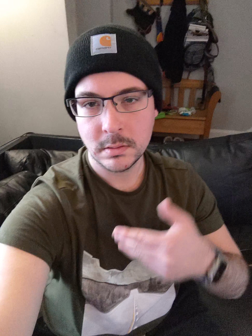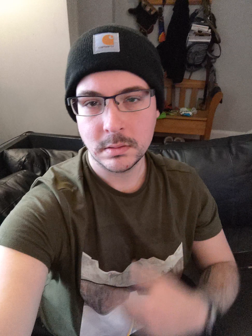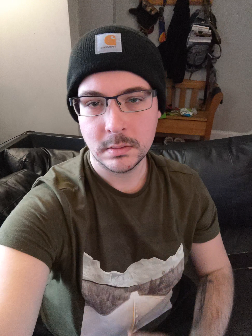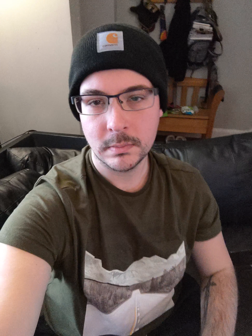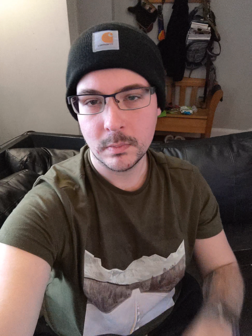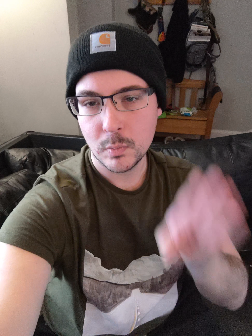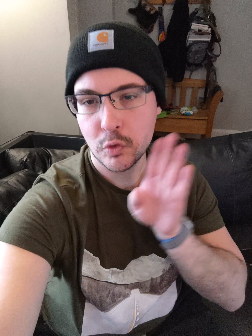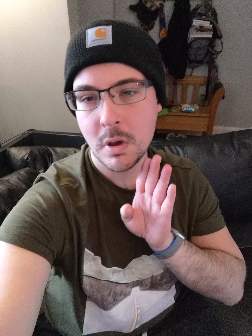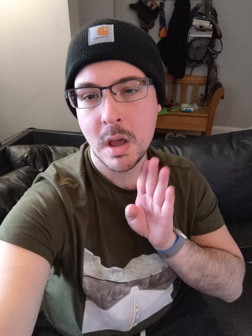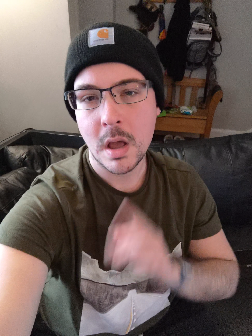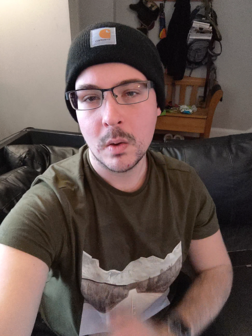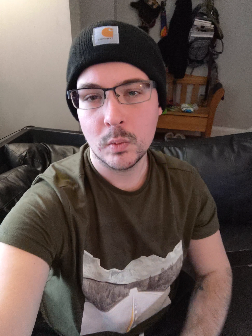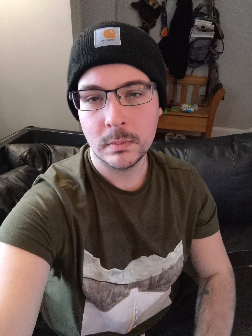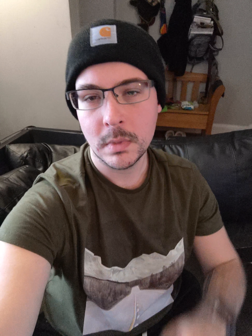brown